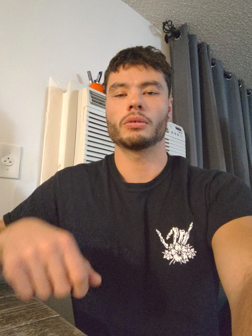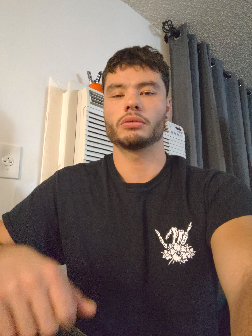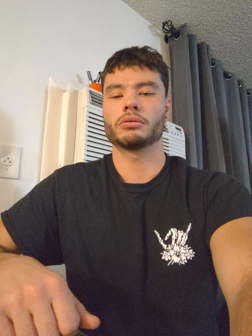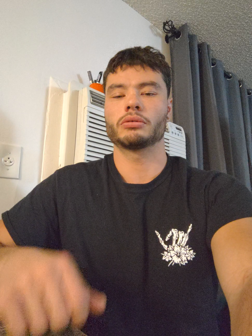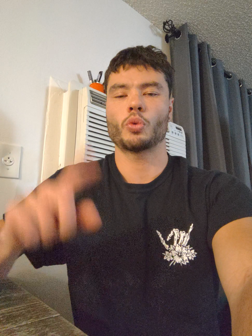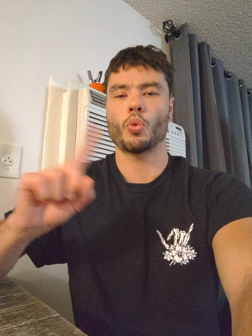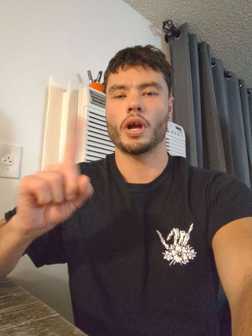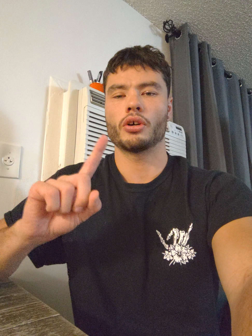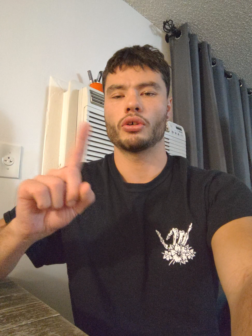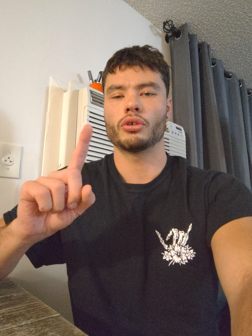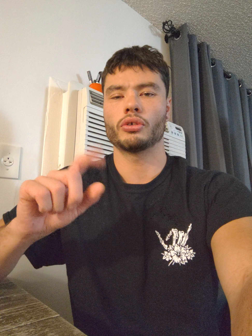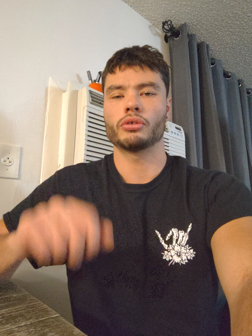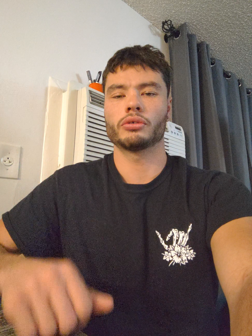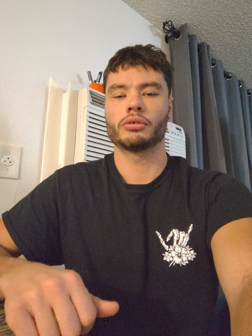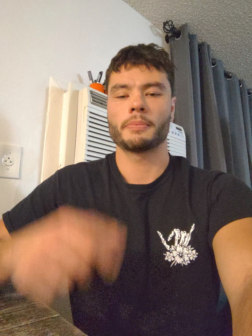where